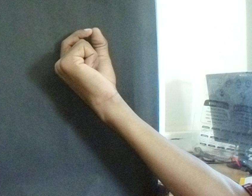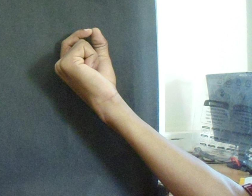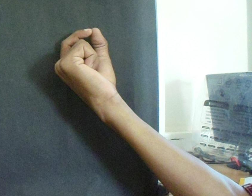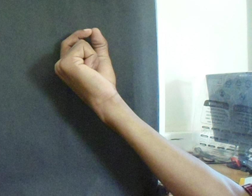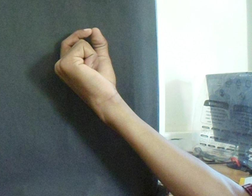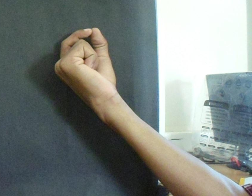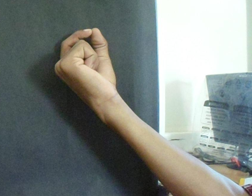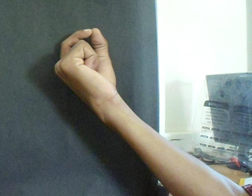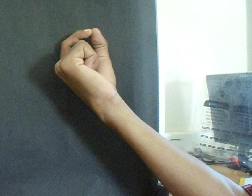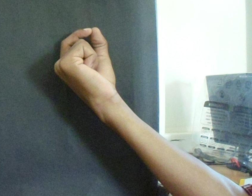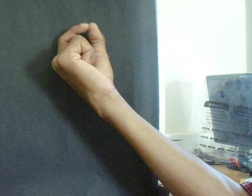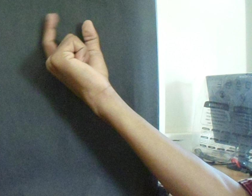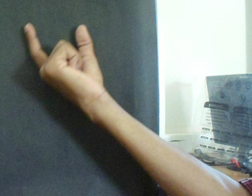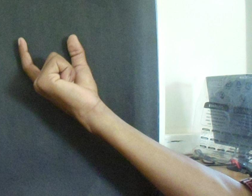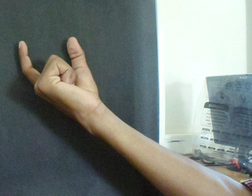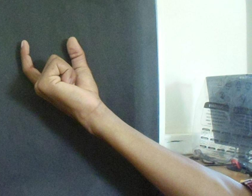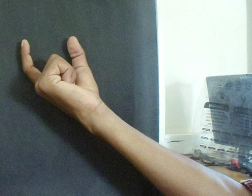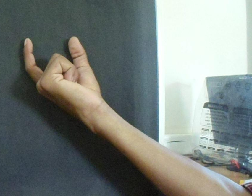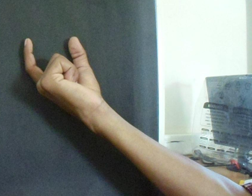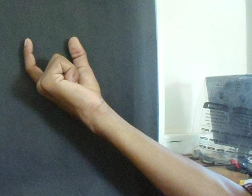thief